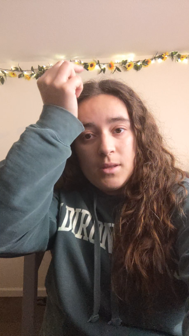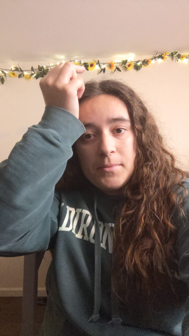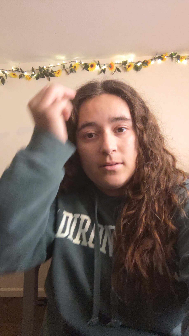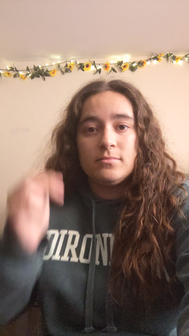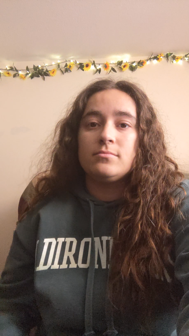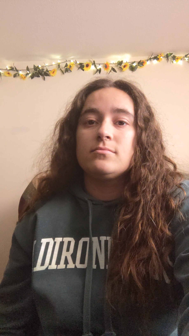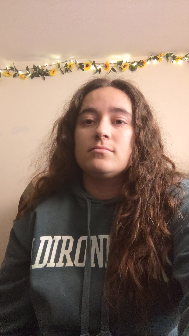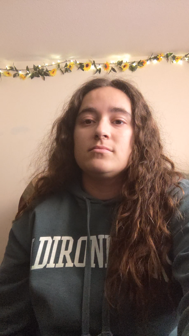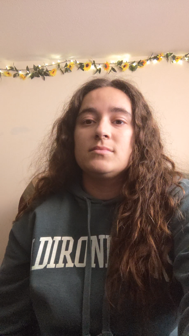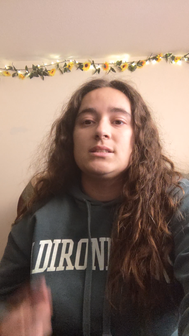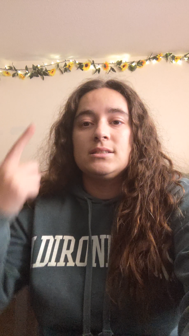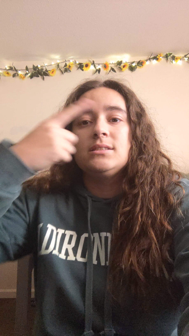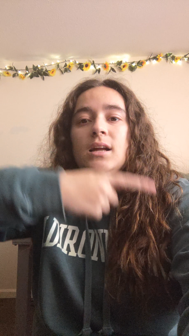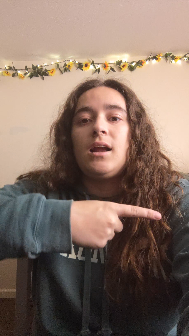day